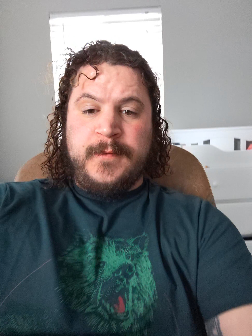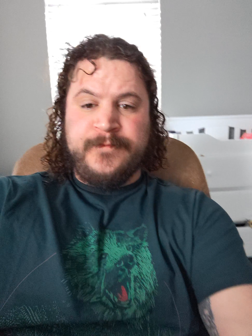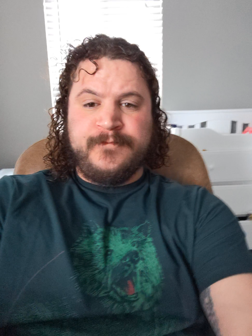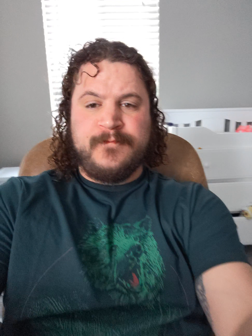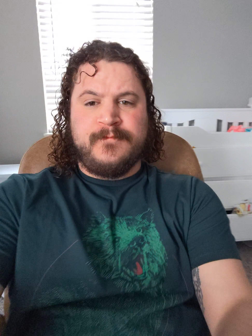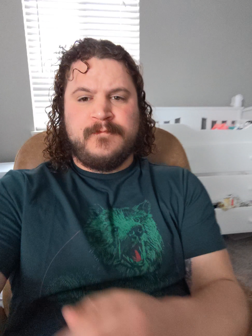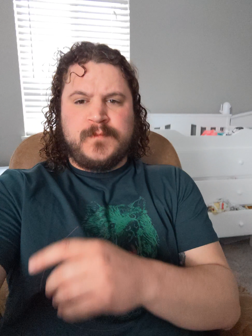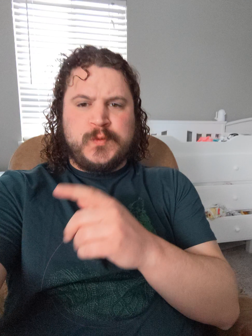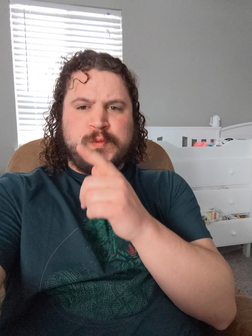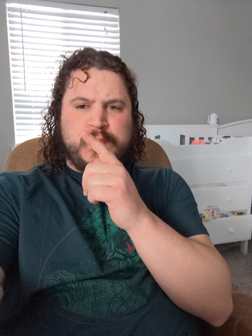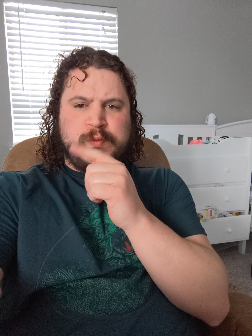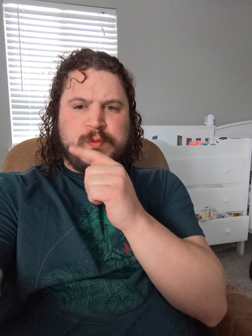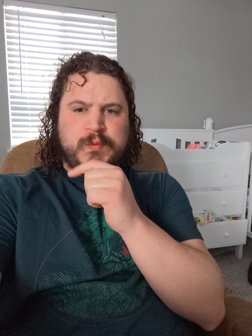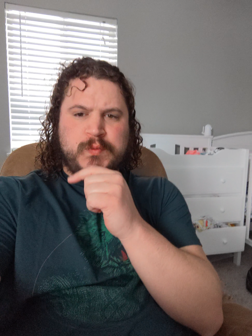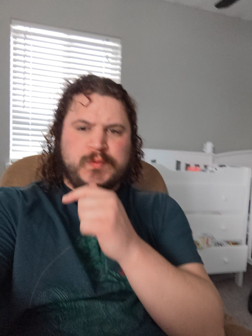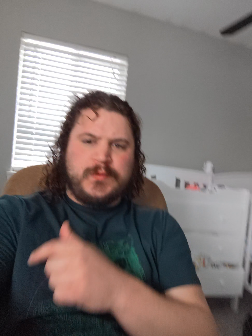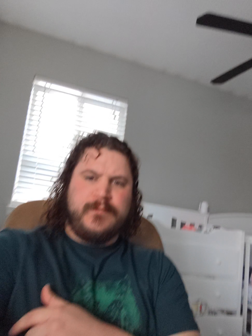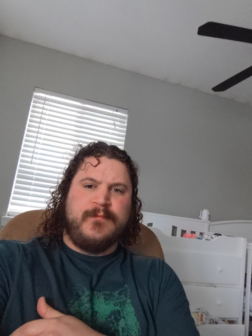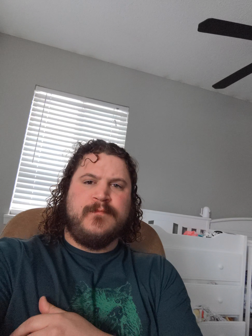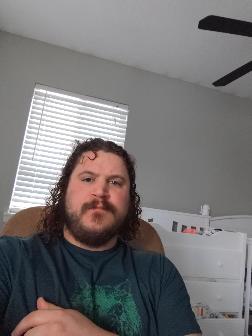who